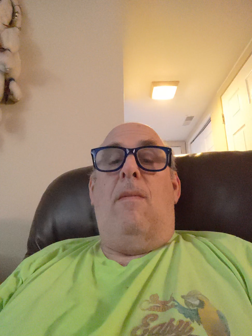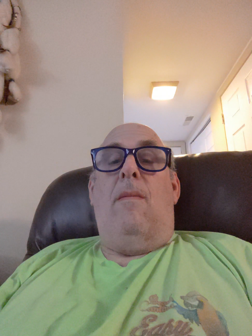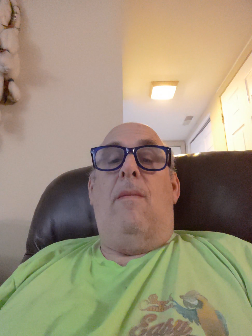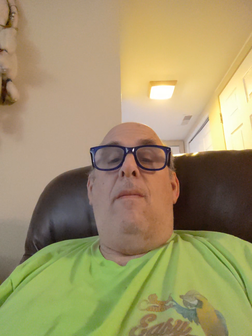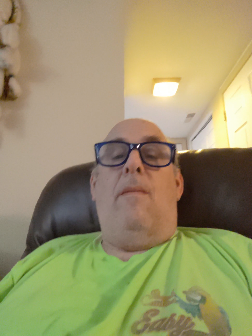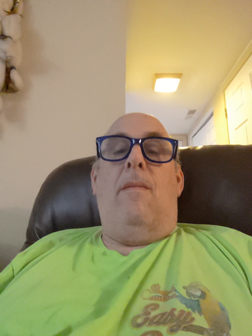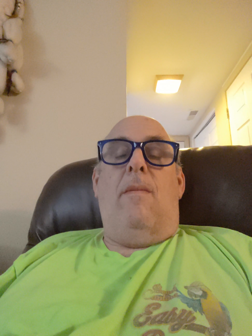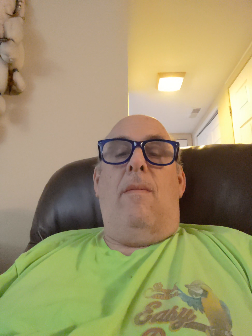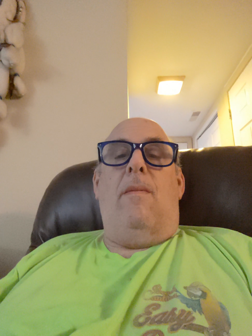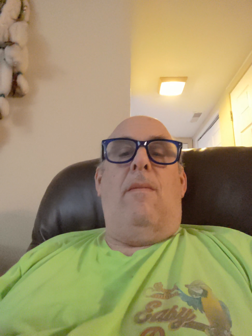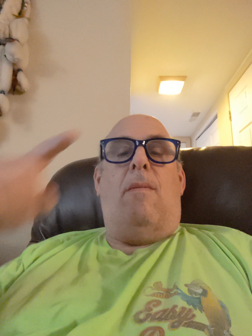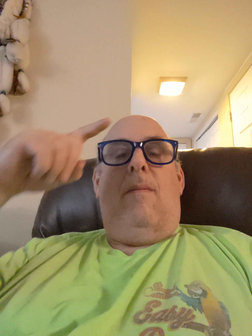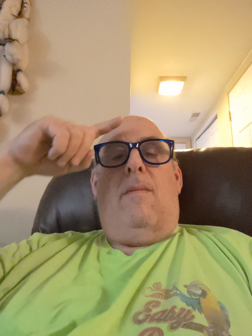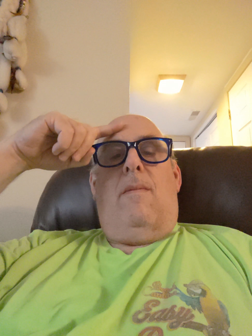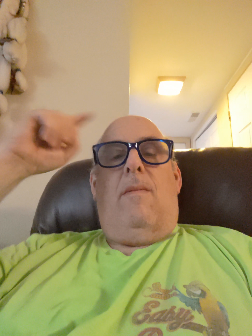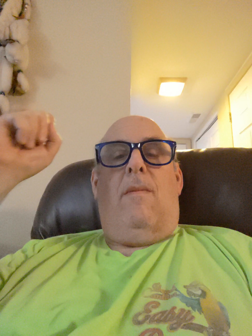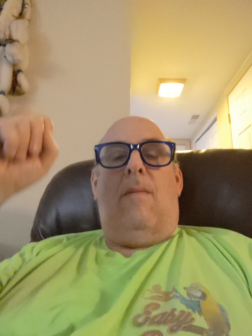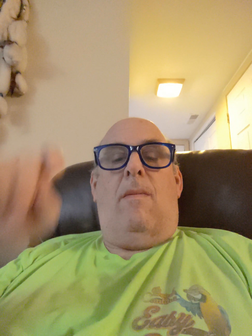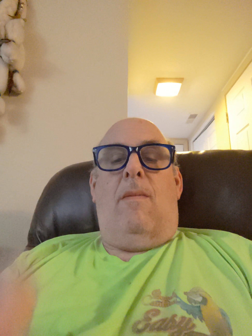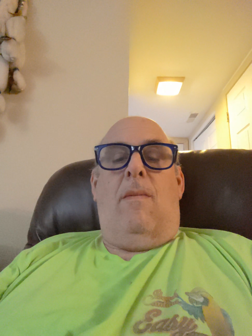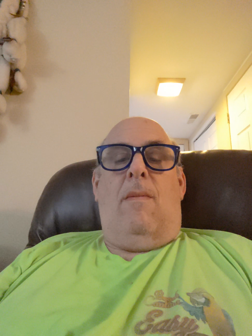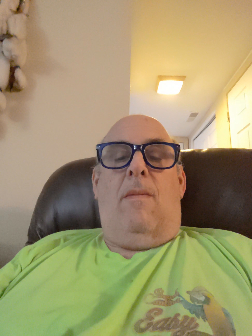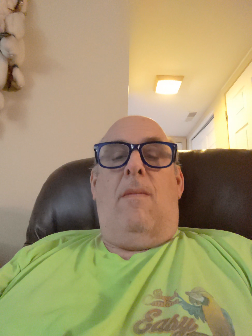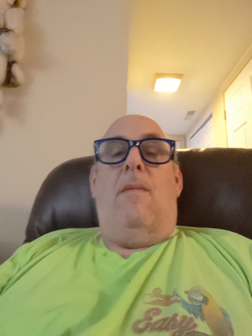because